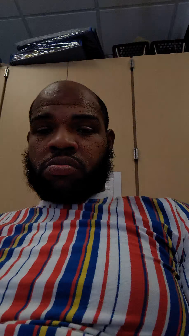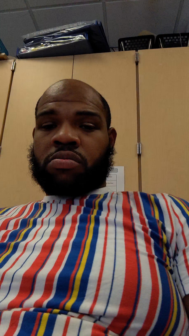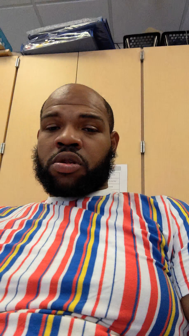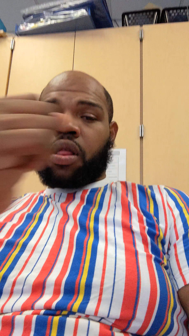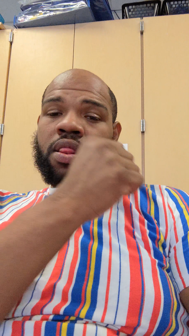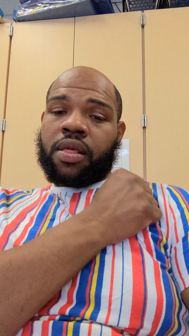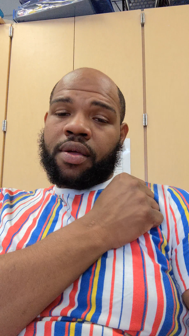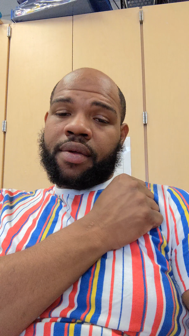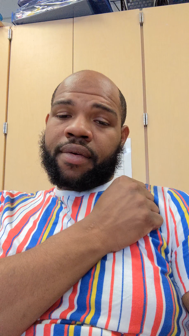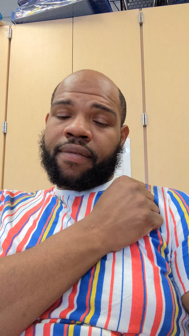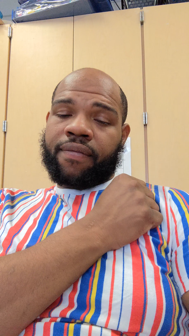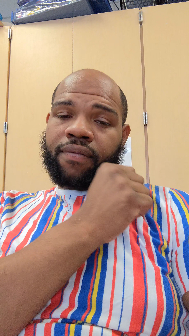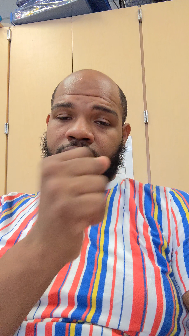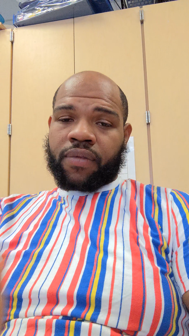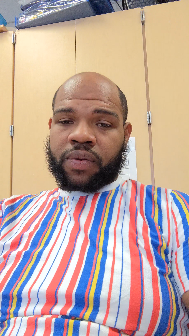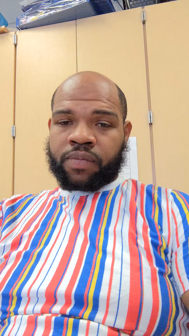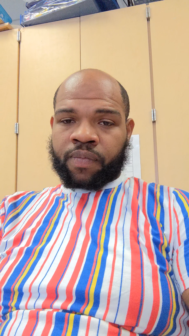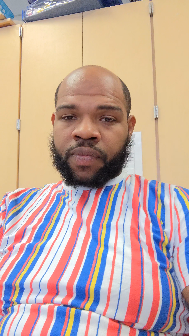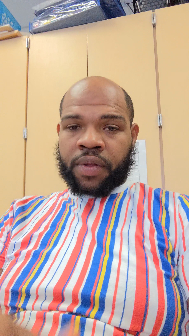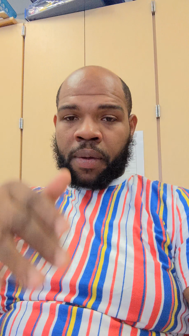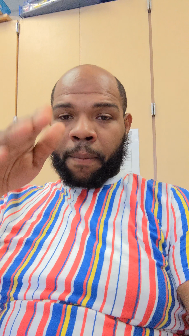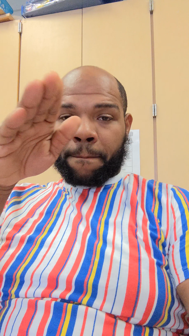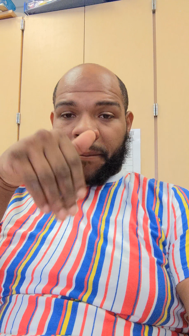love